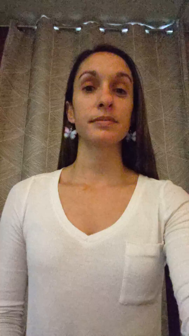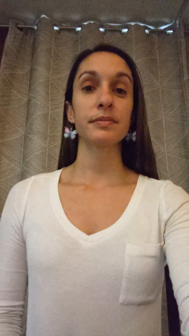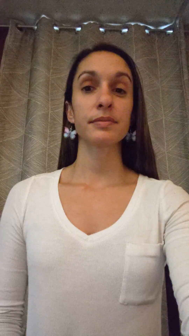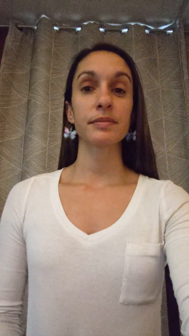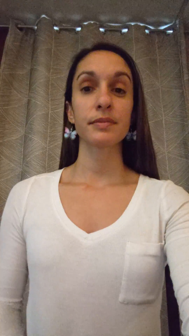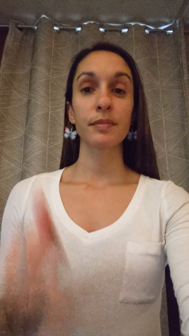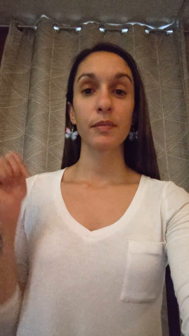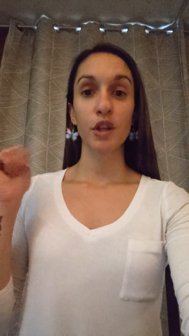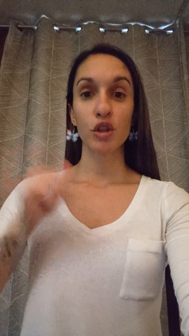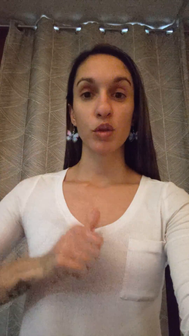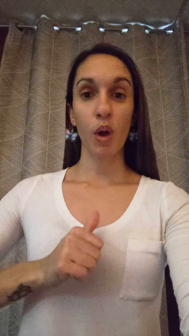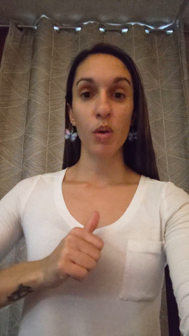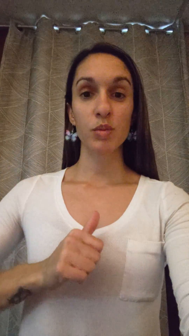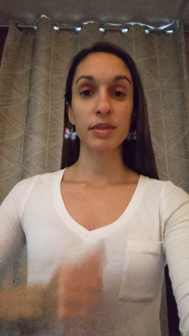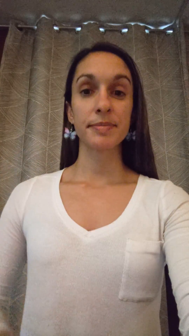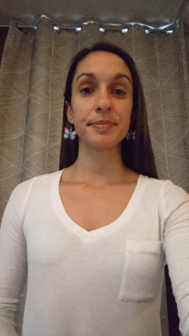coats